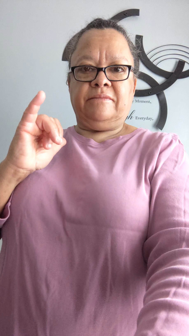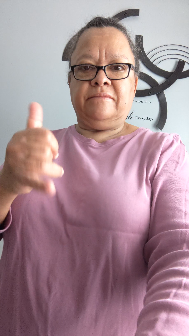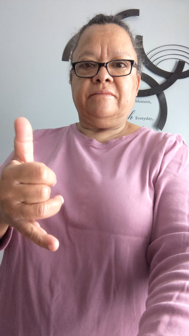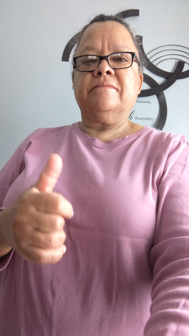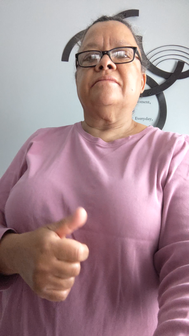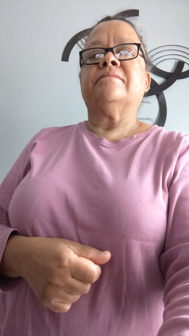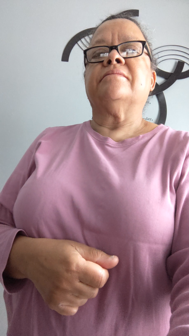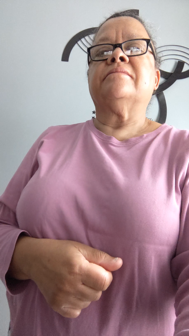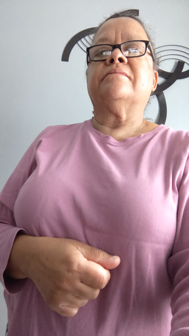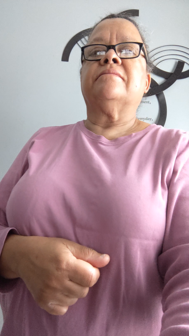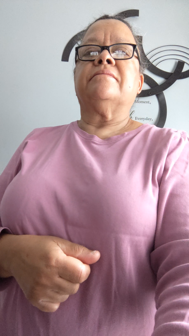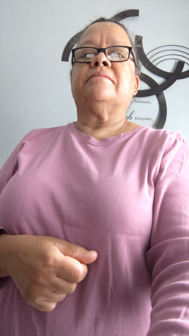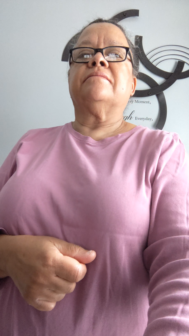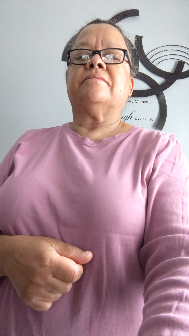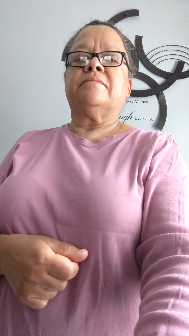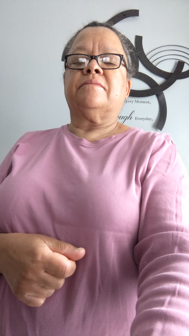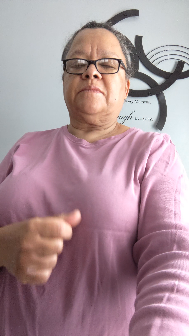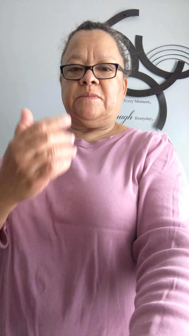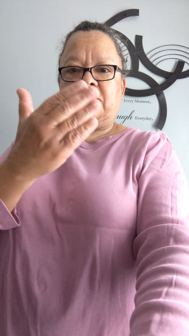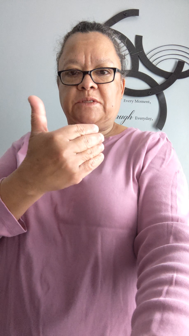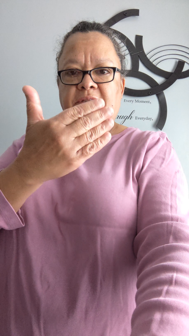butterfly